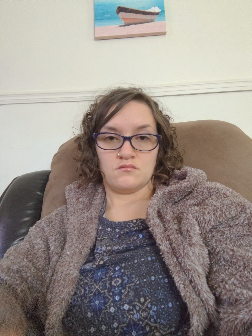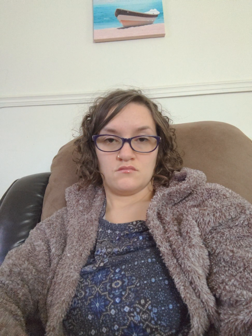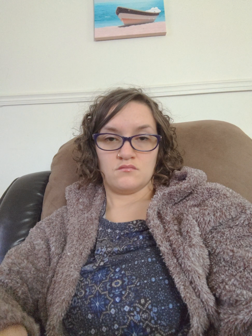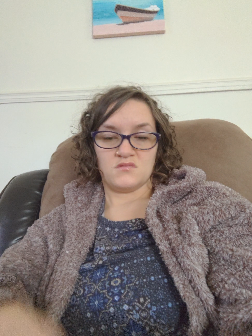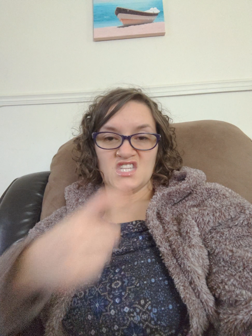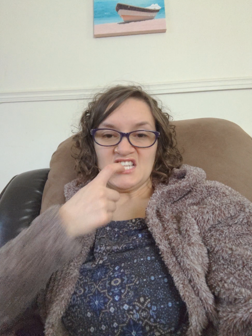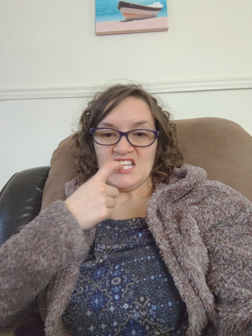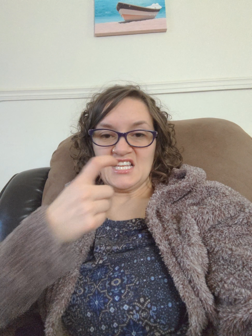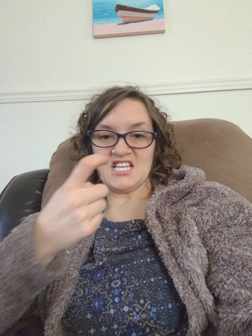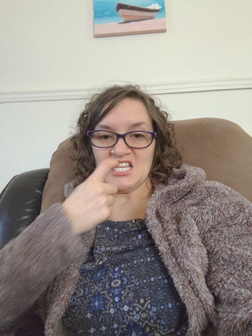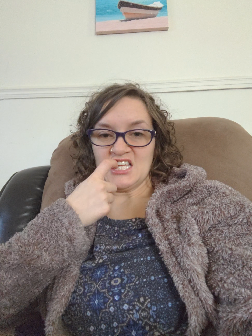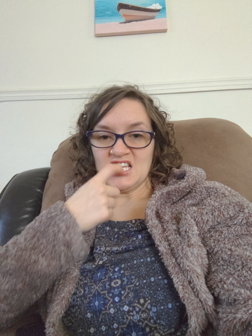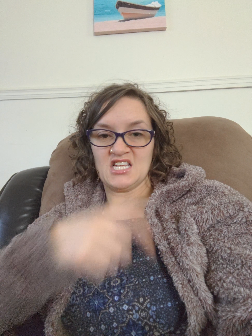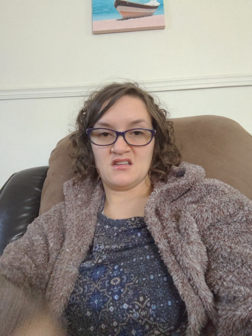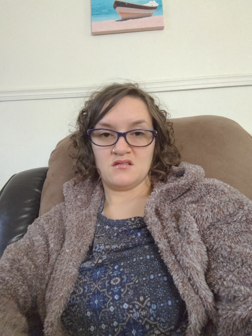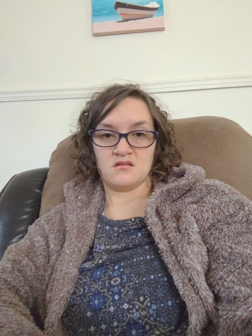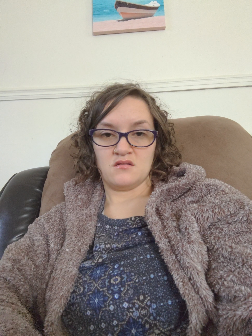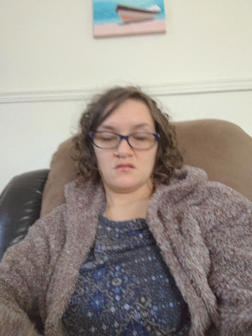window